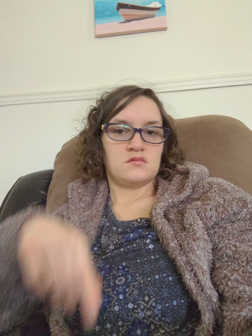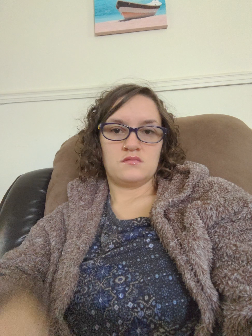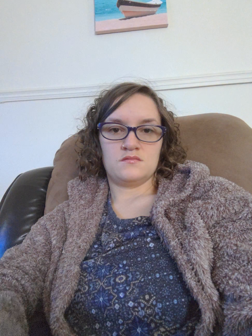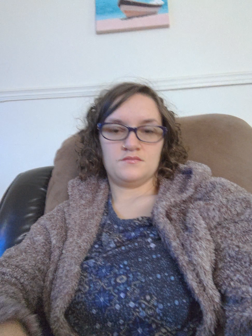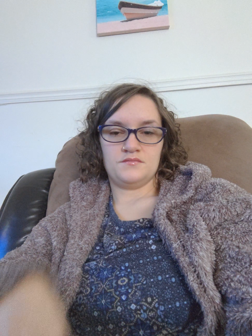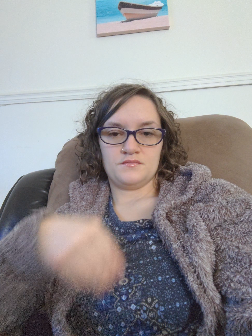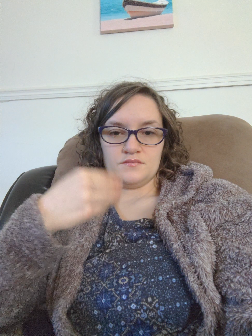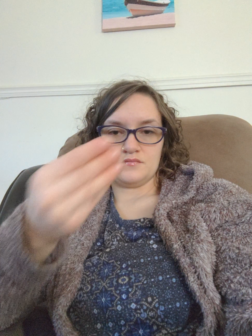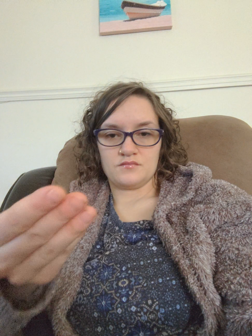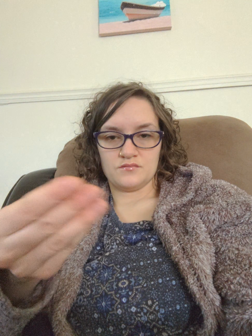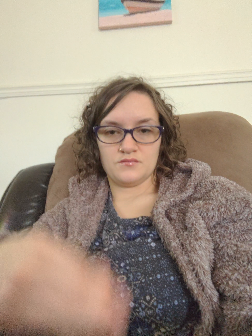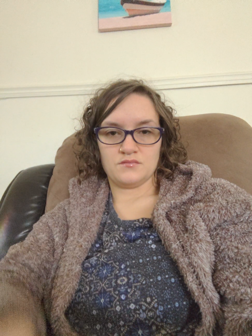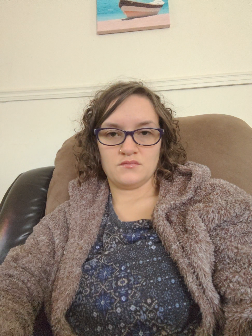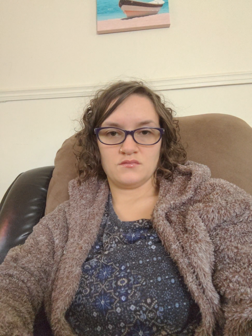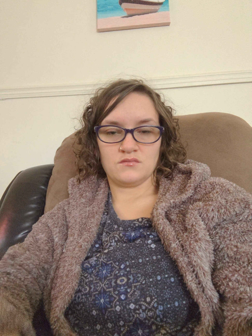give